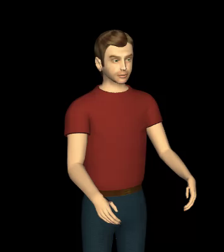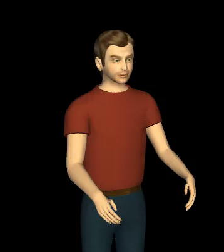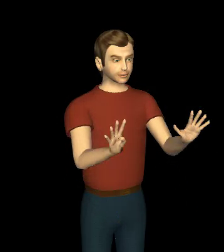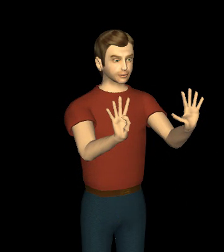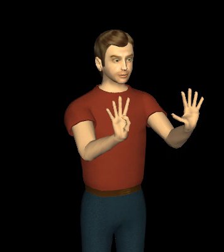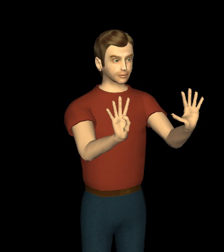9